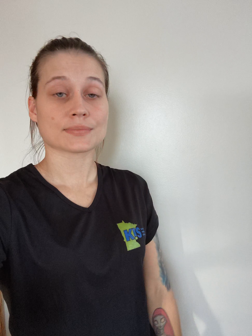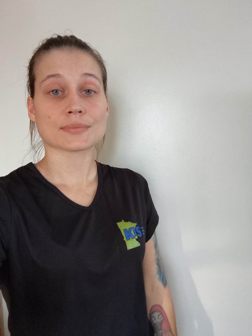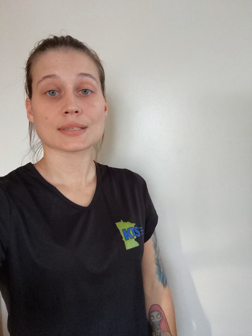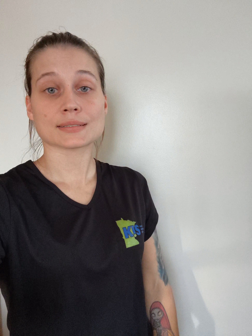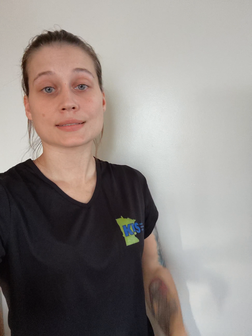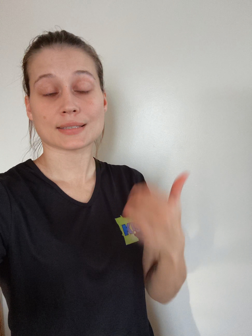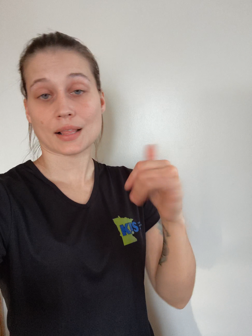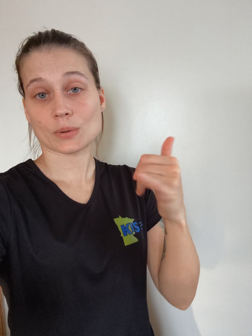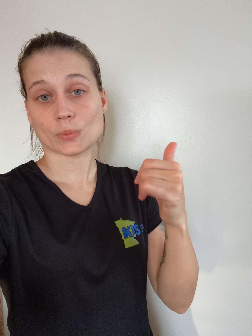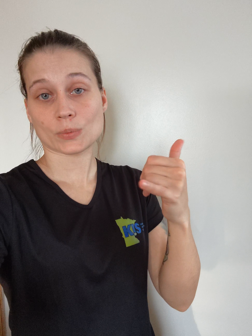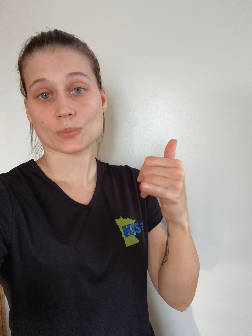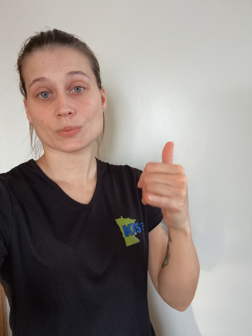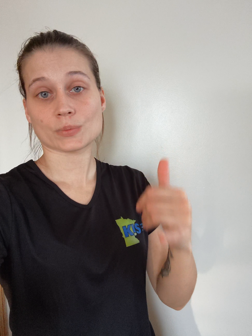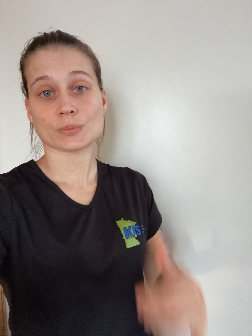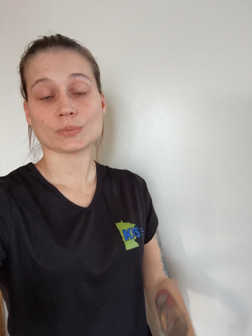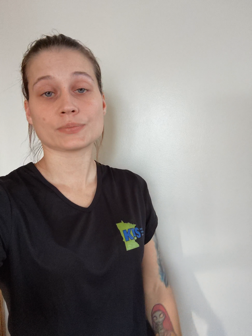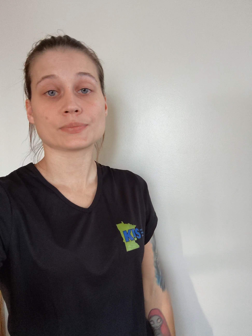yellow